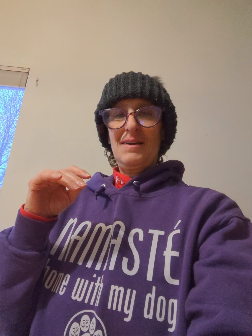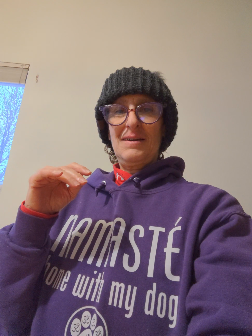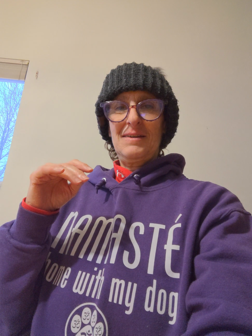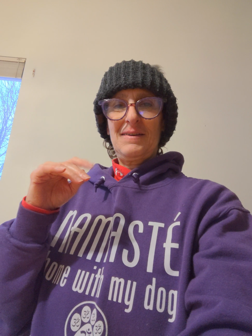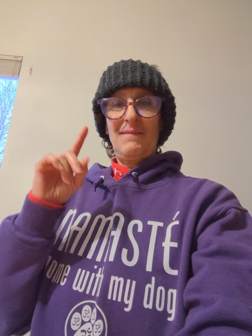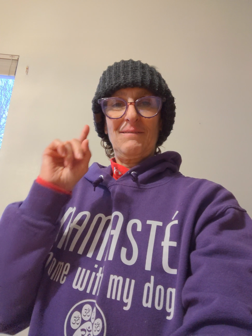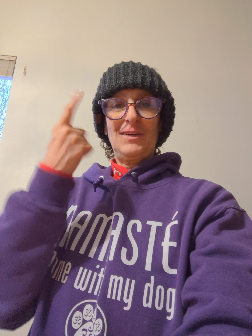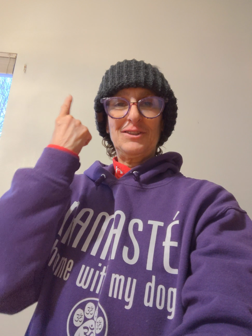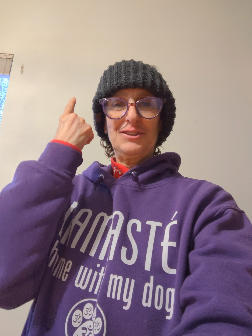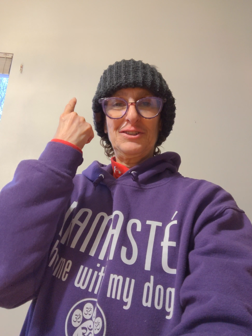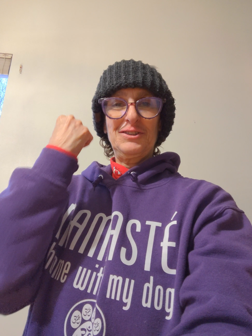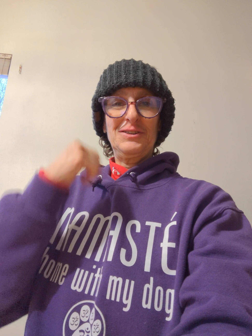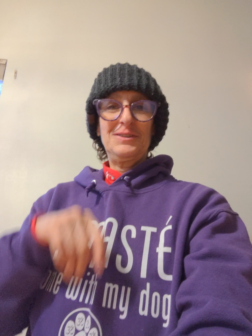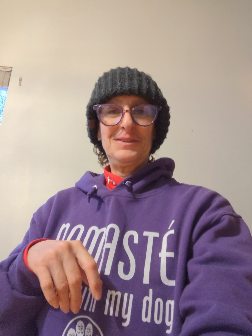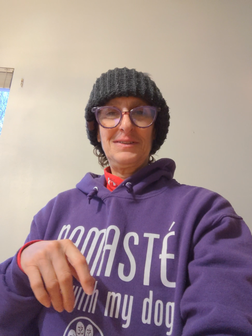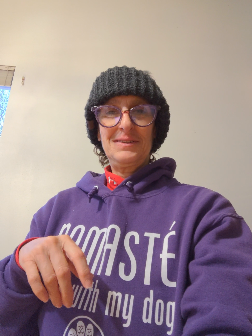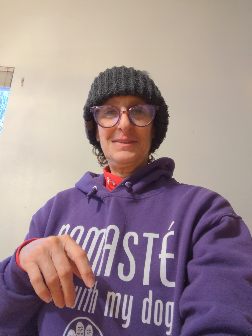first